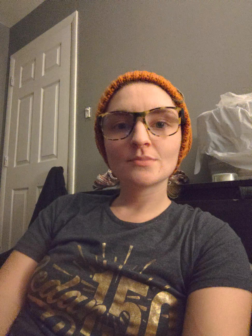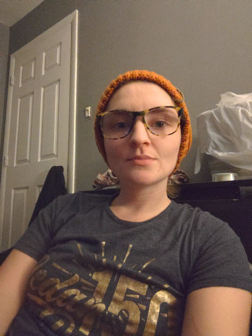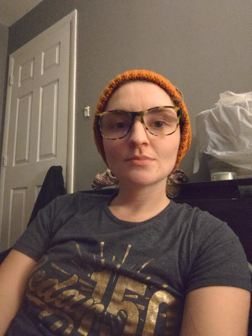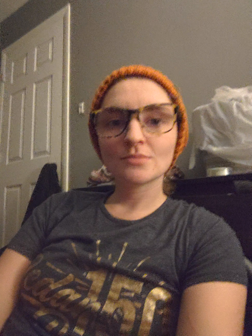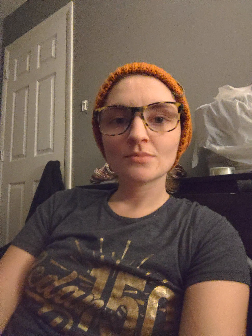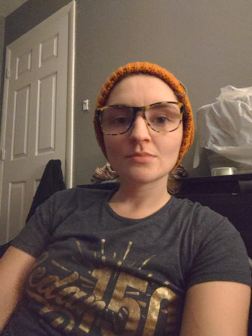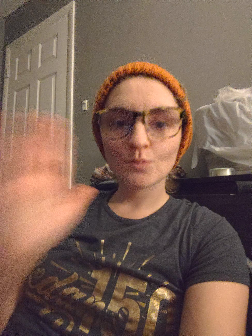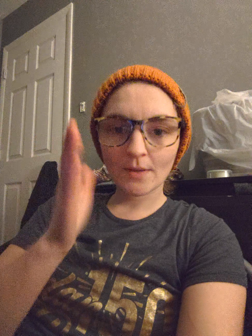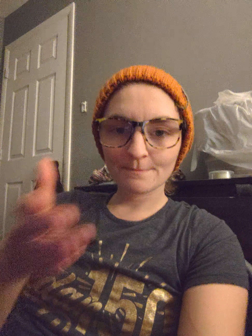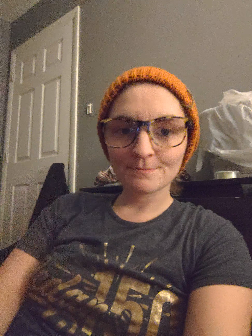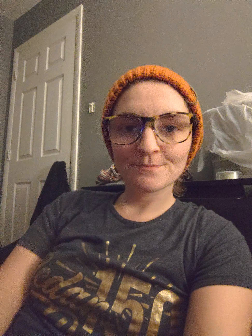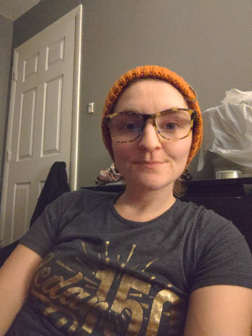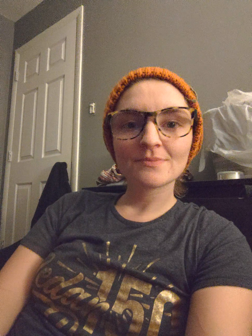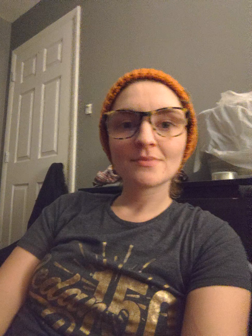will